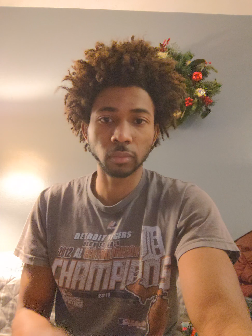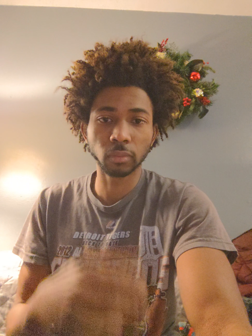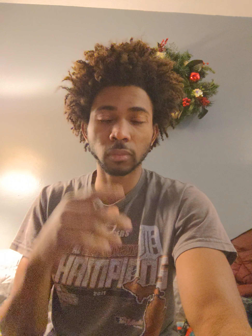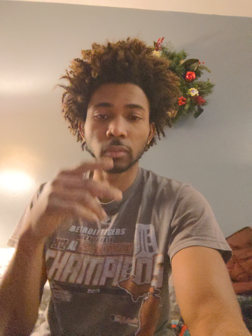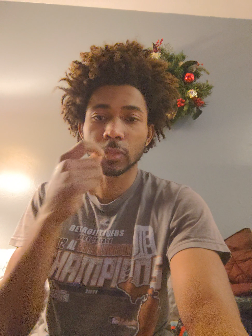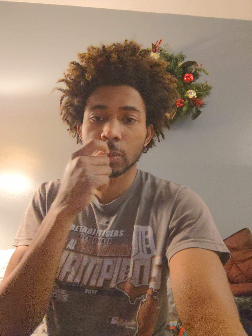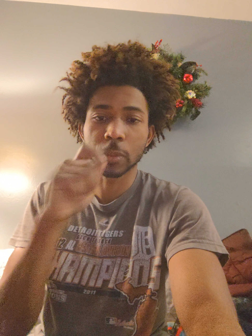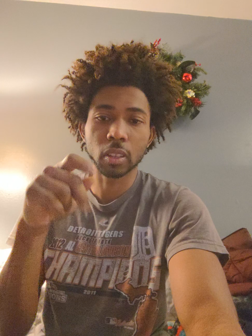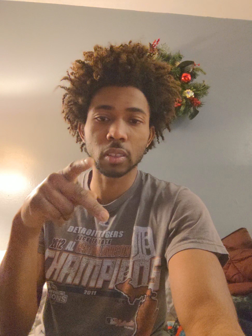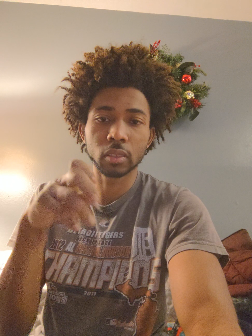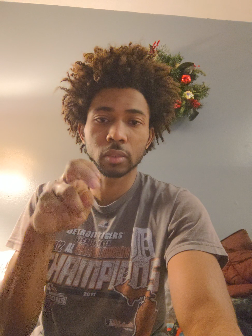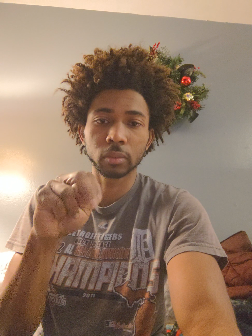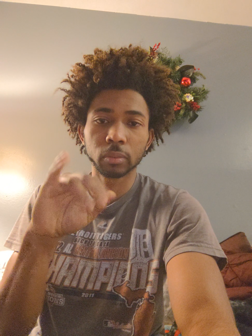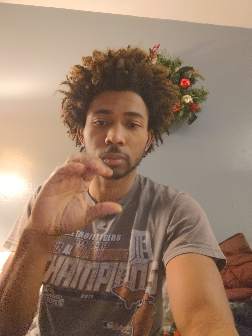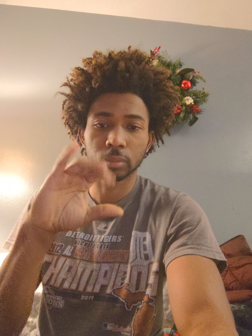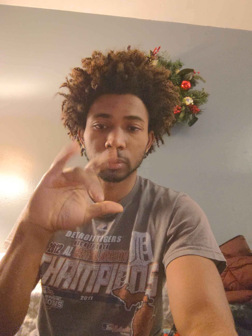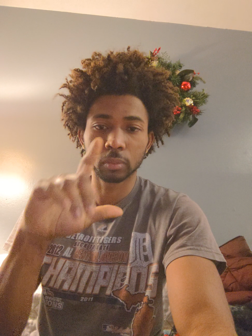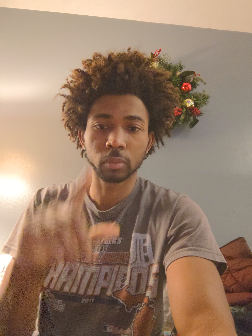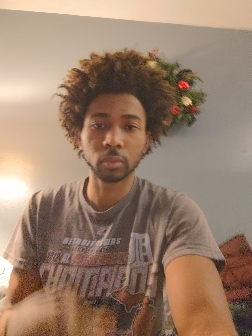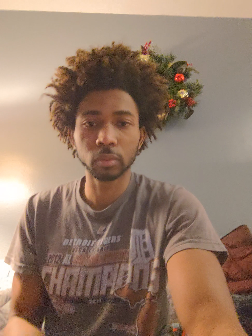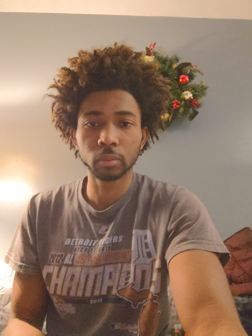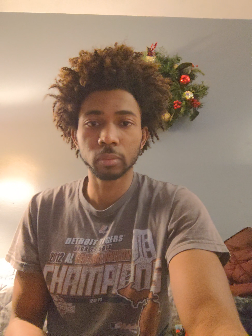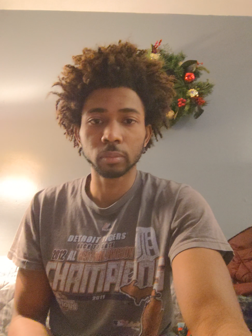pencil